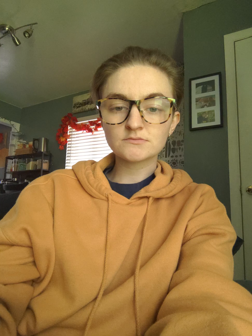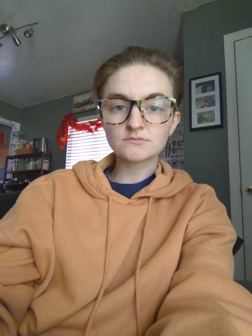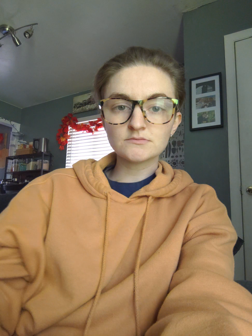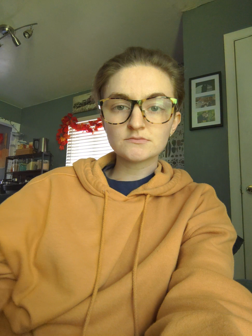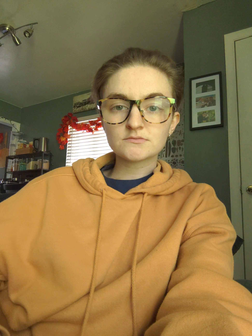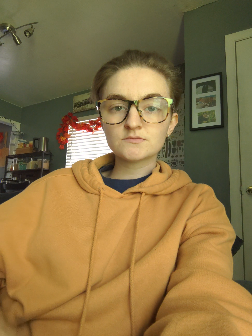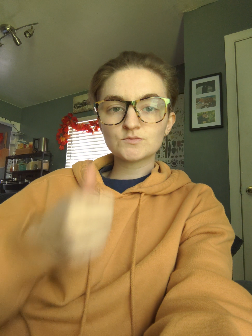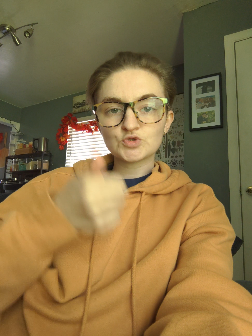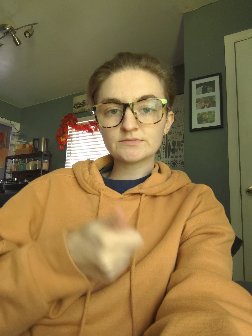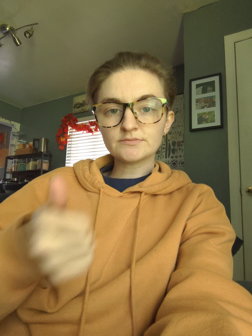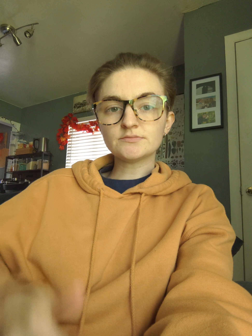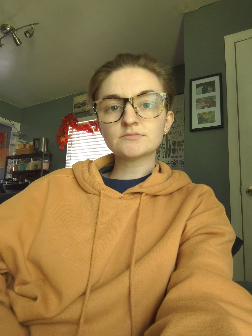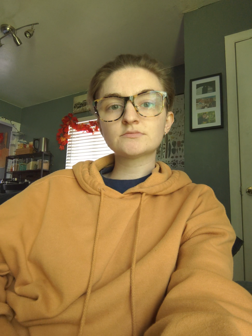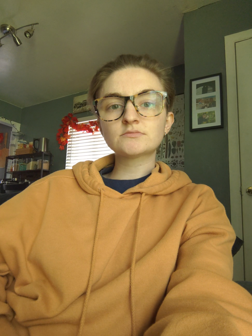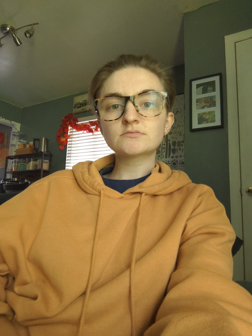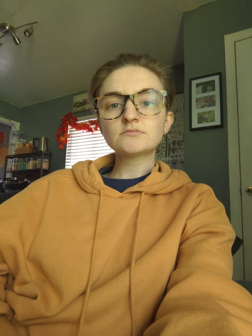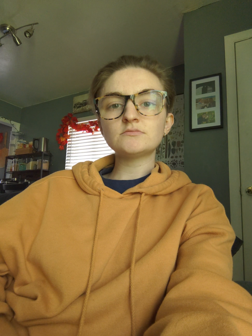each